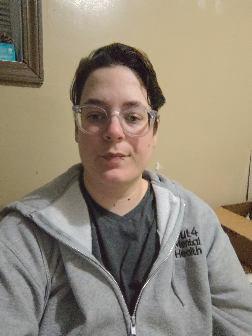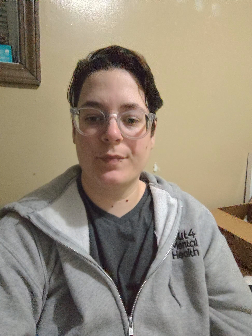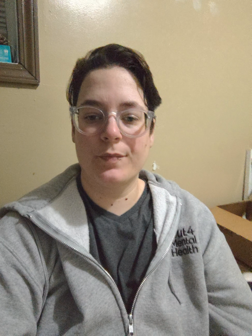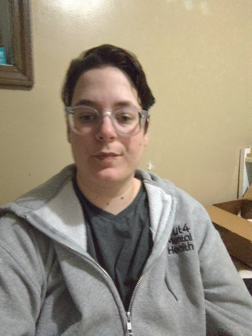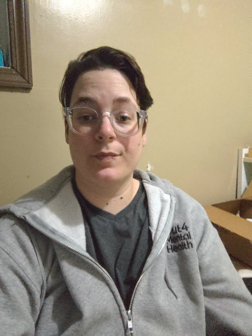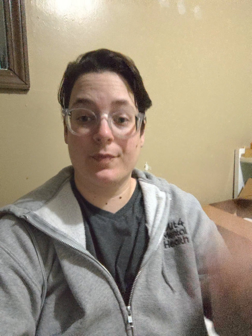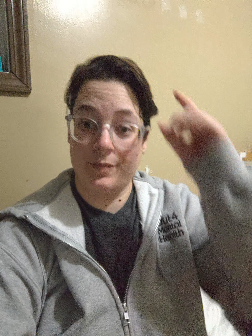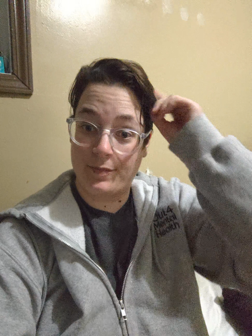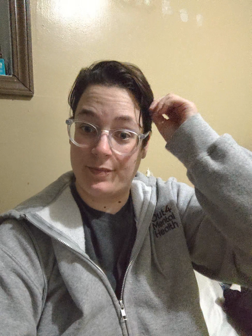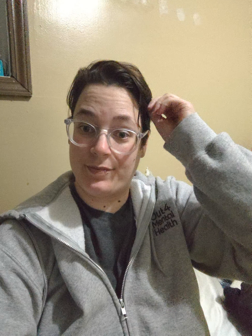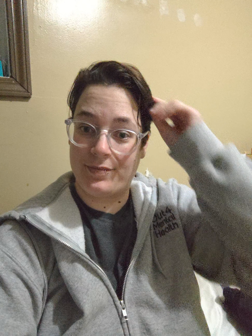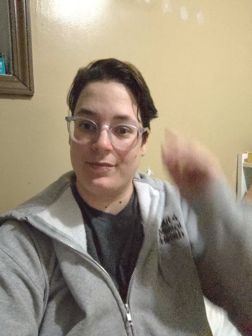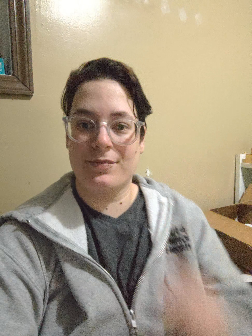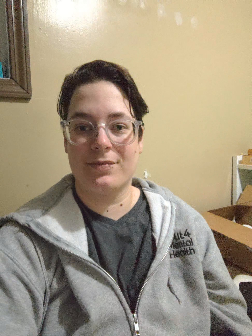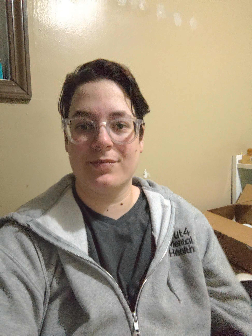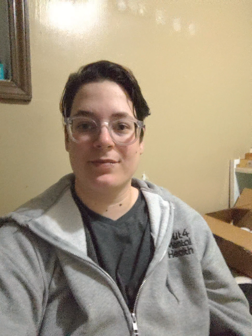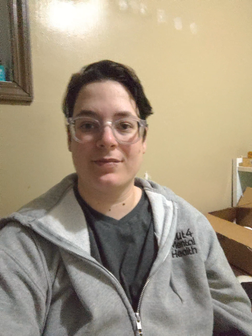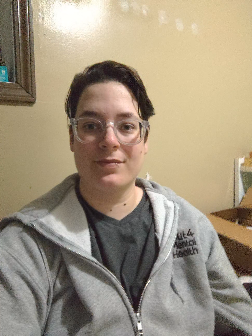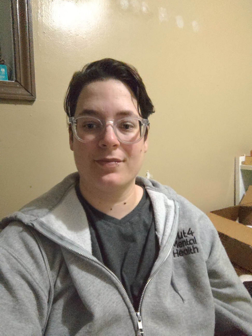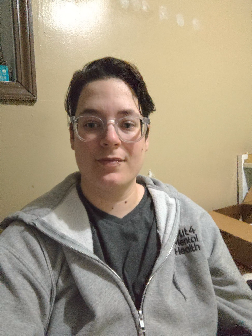hair